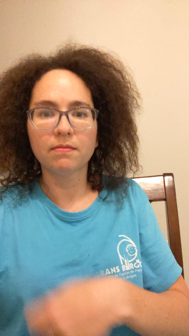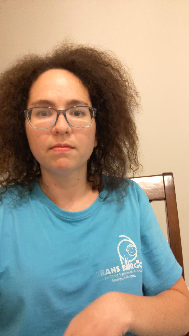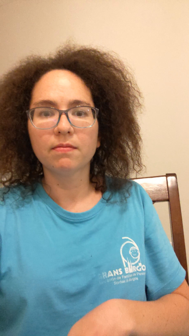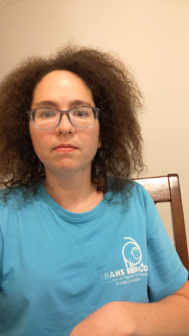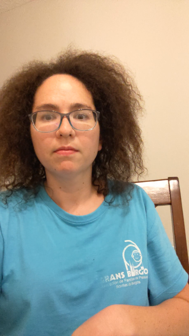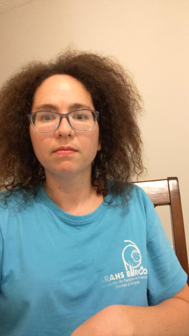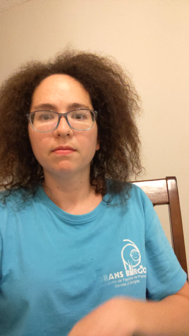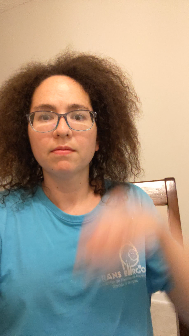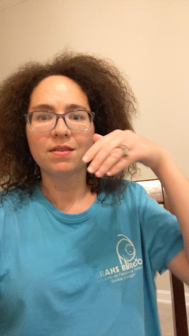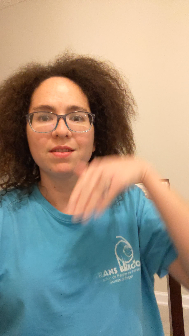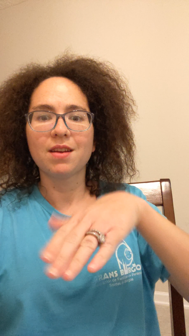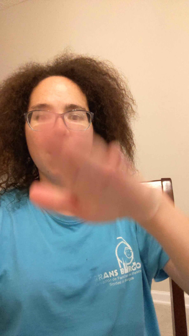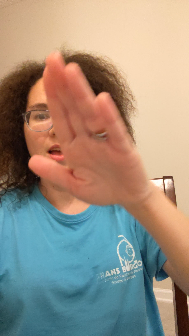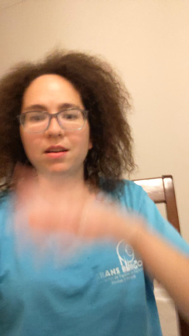enter